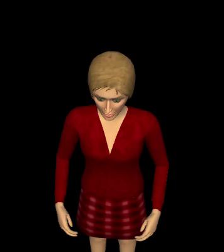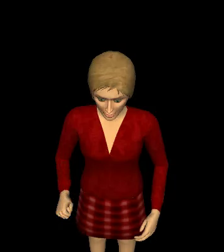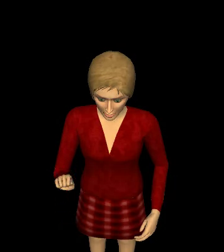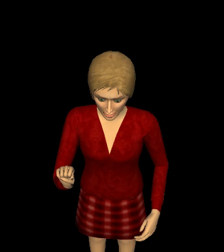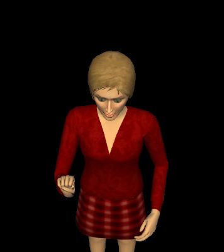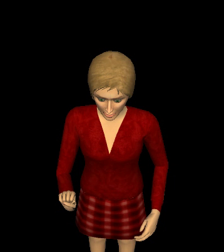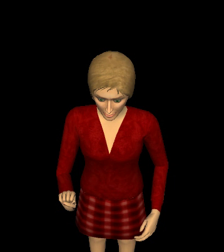جنوب